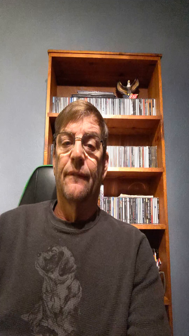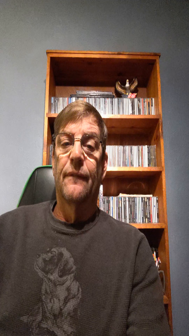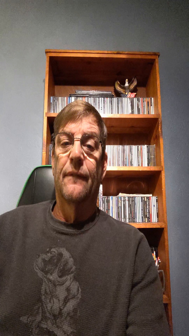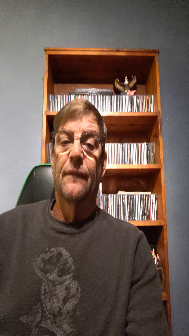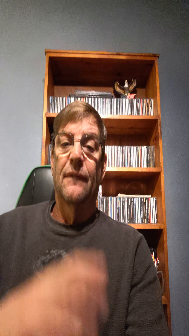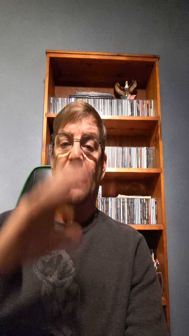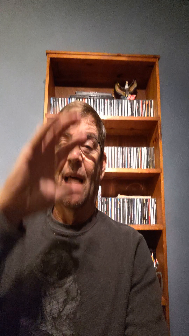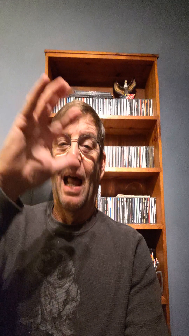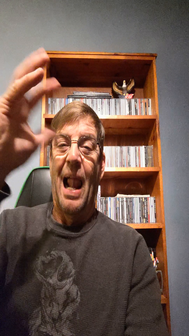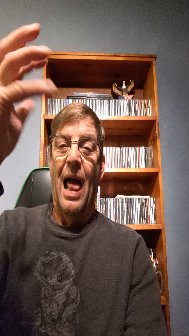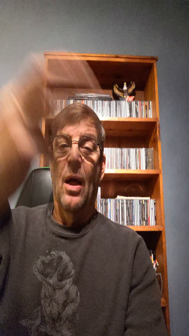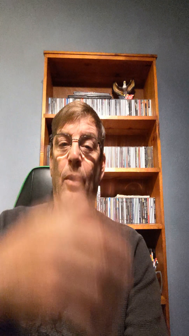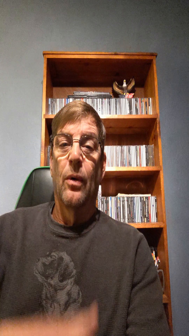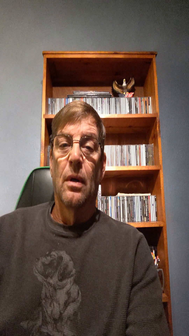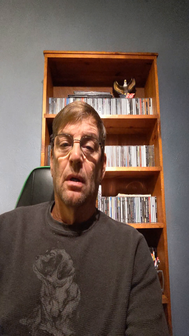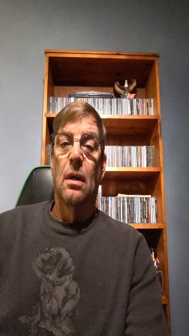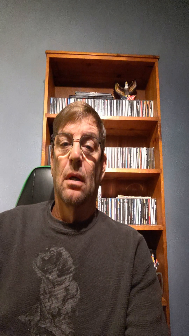cloud